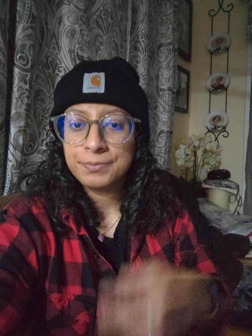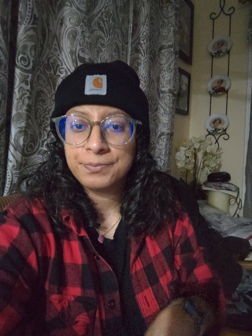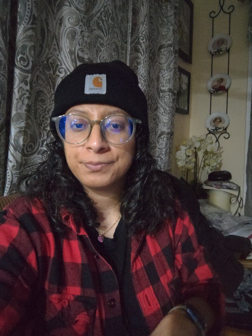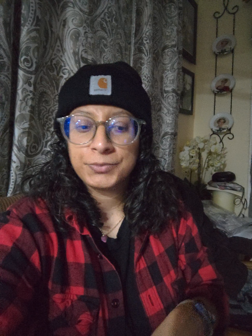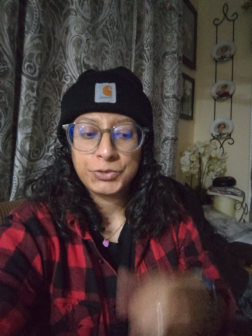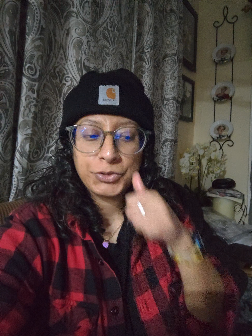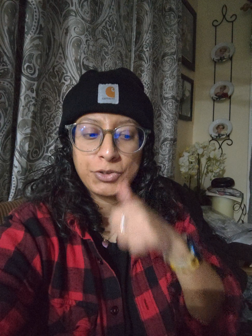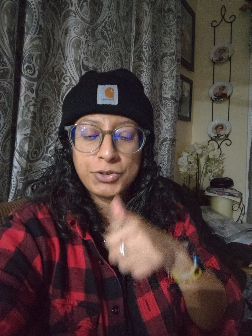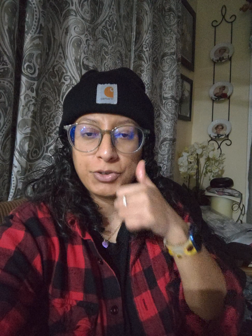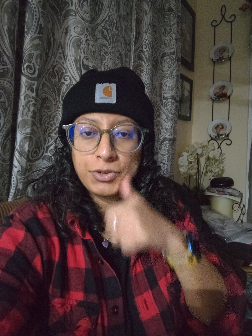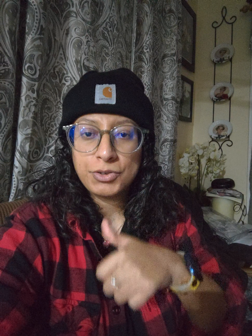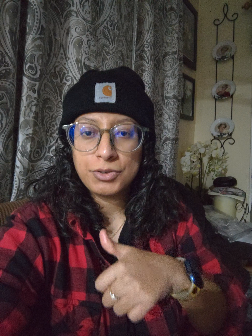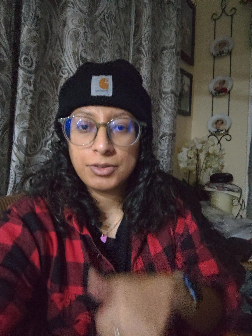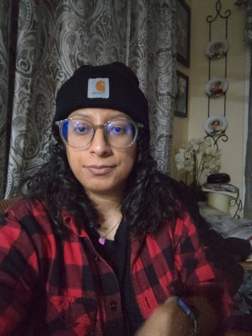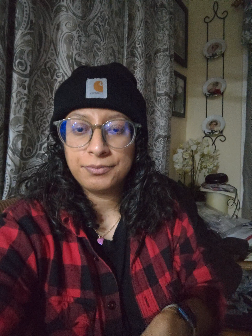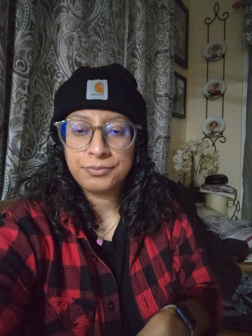girl